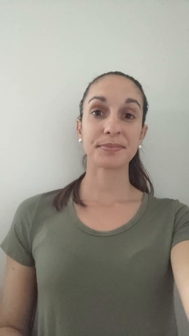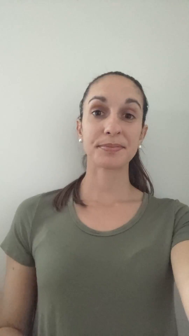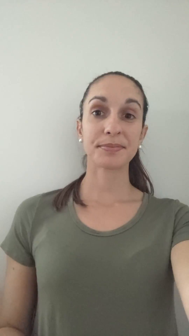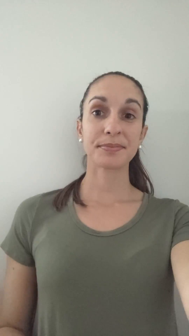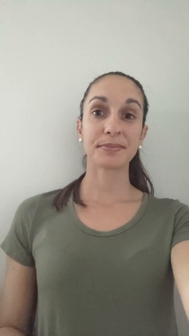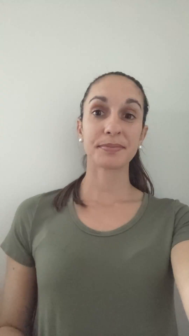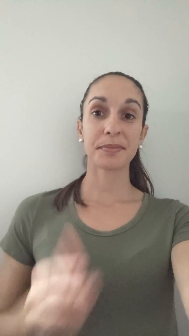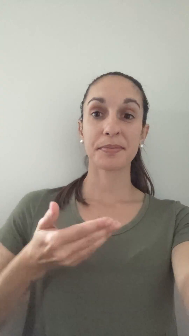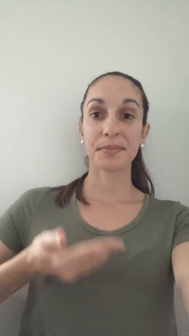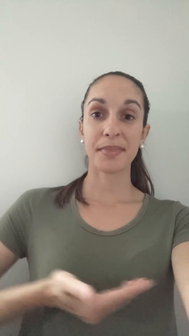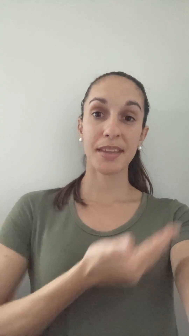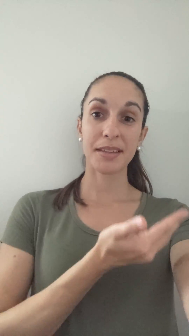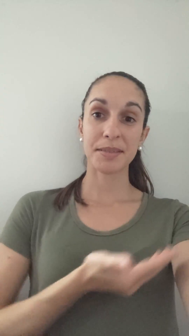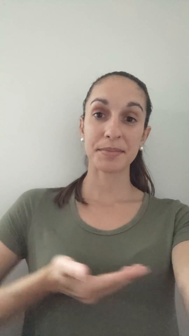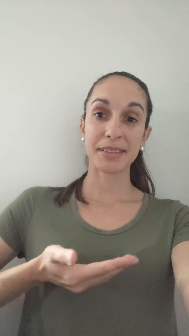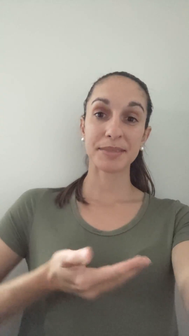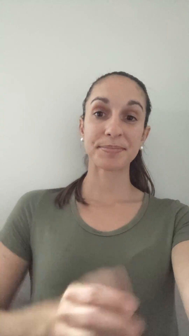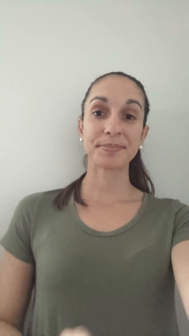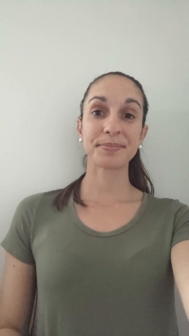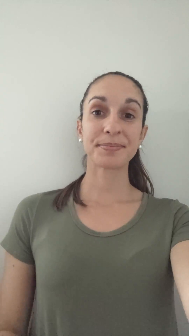baby